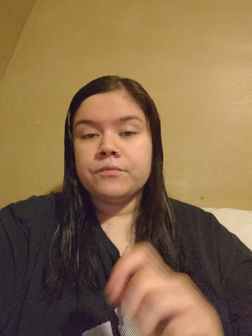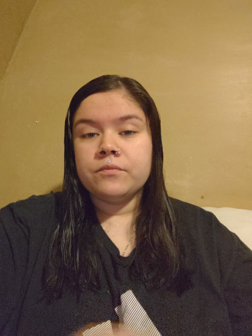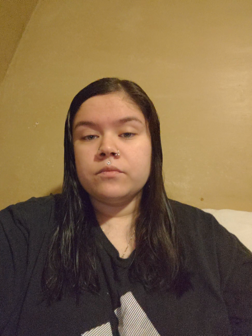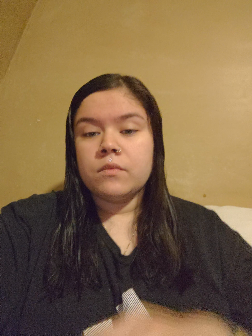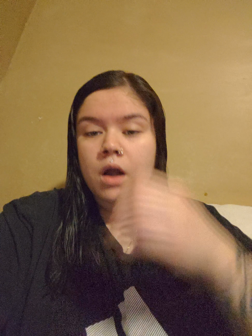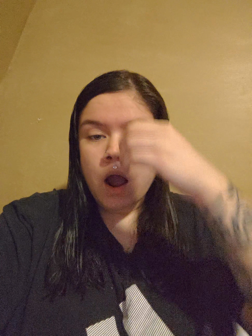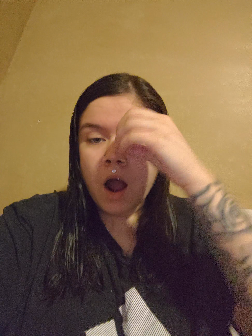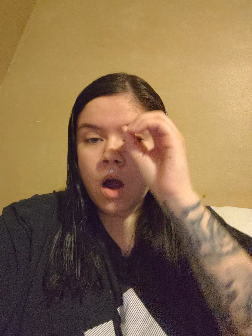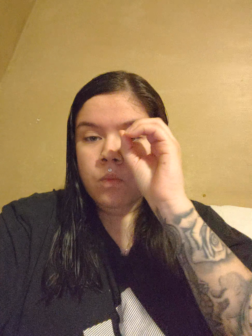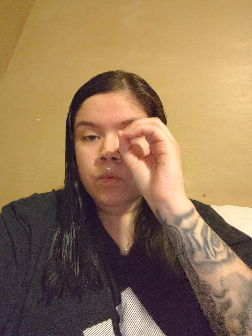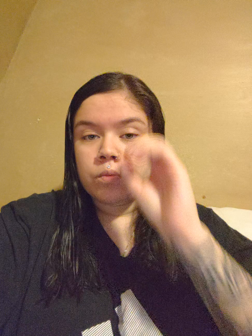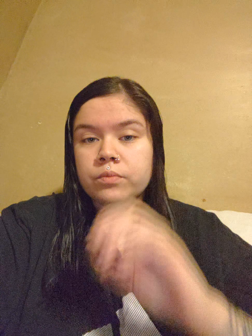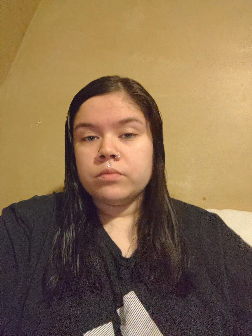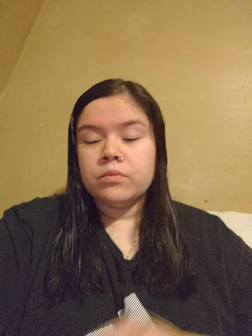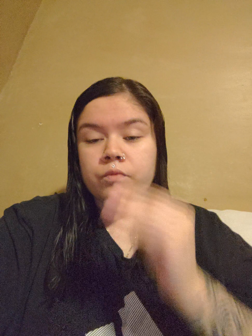owl